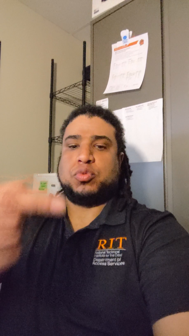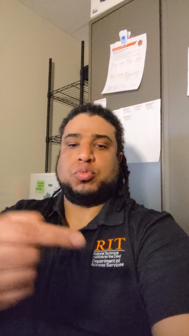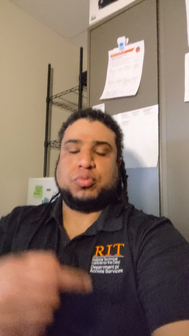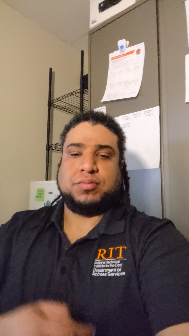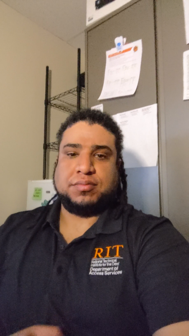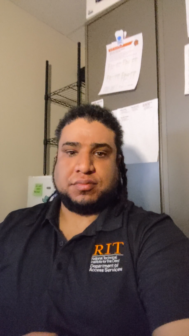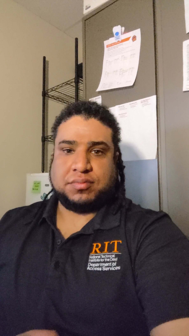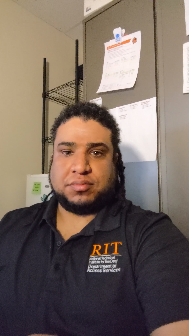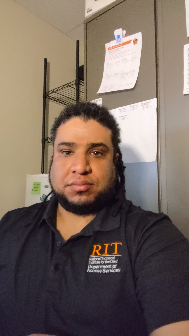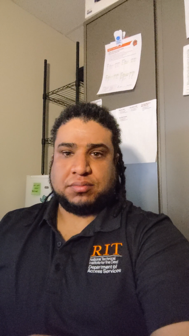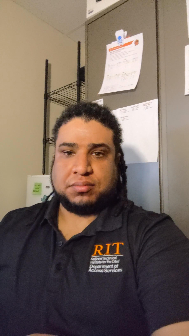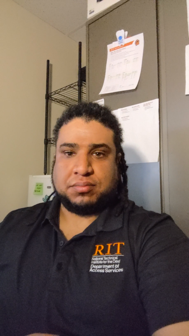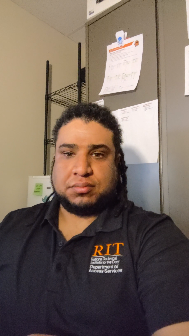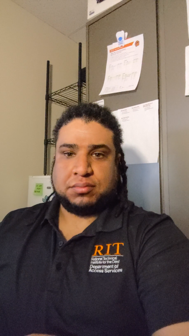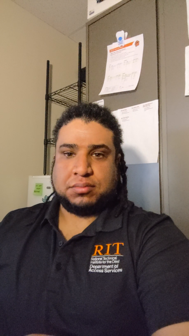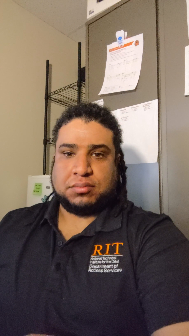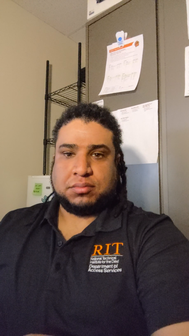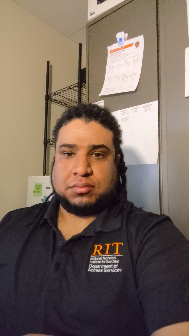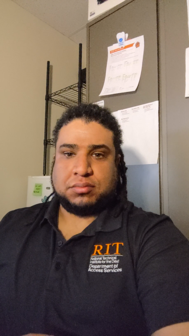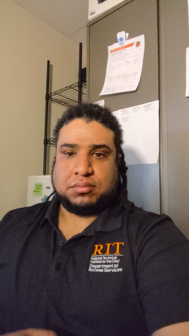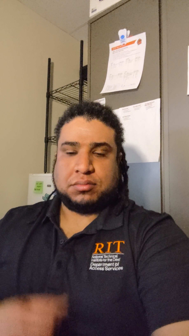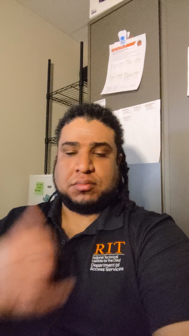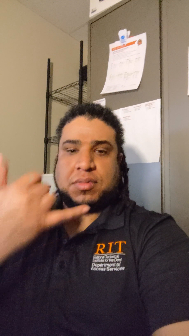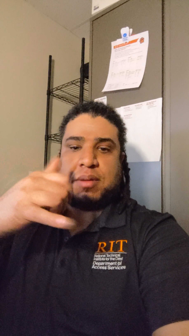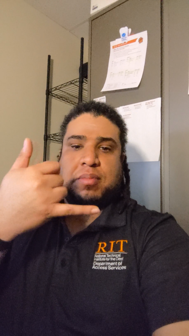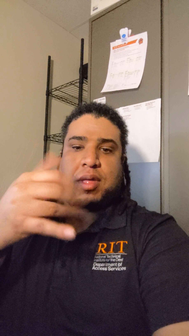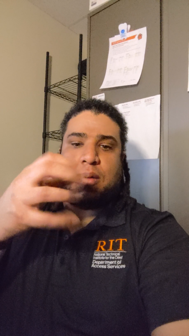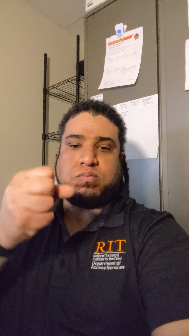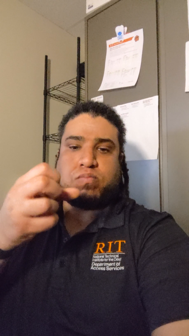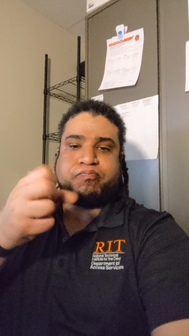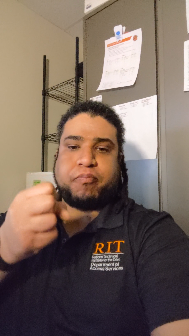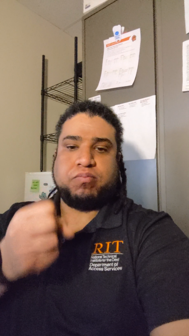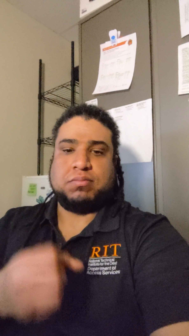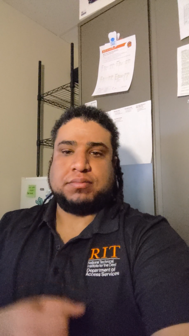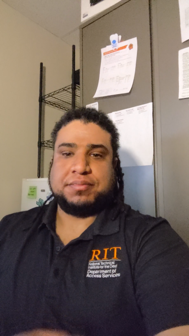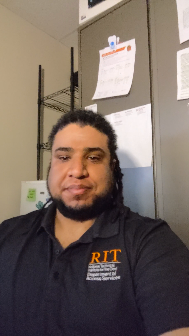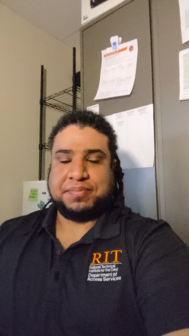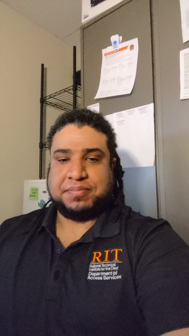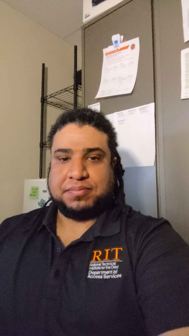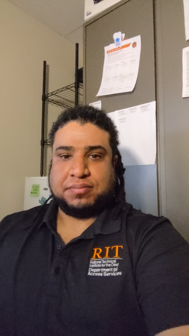play dough